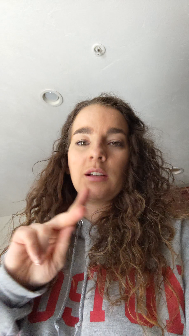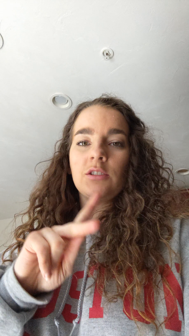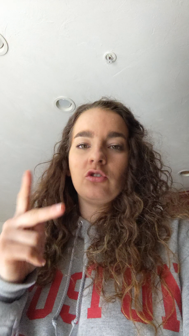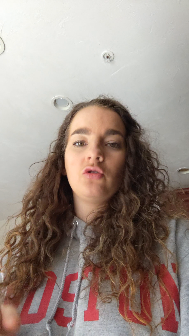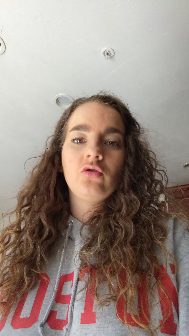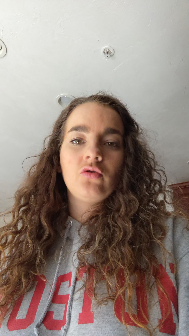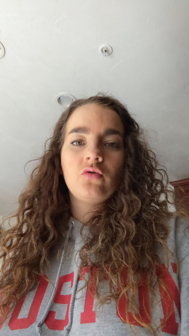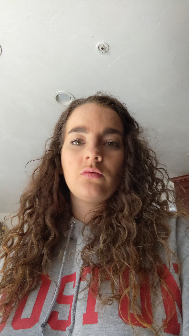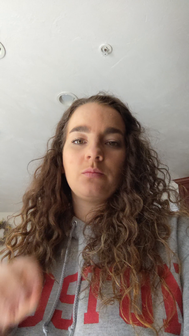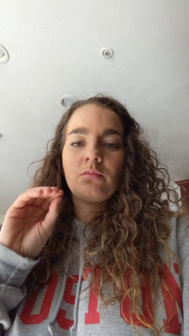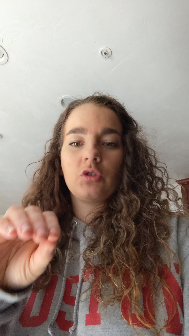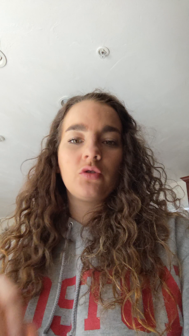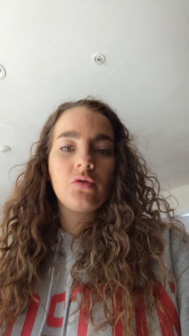put